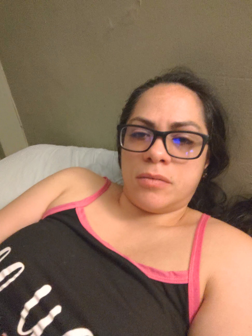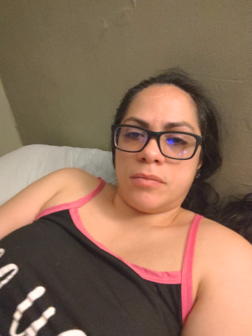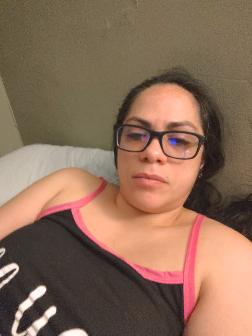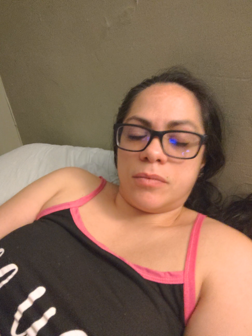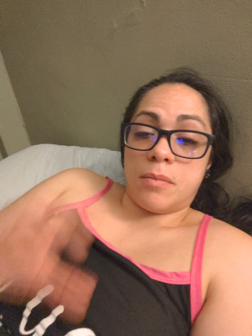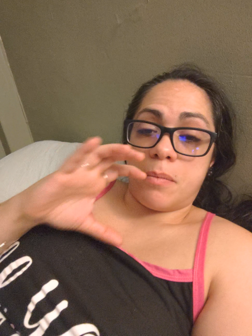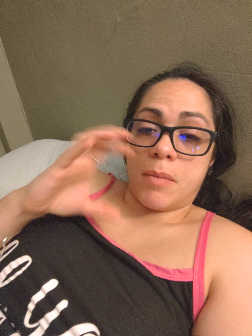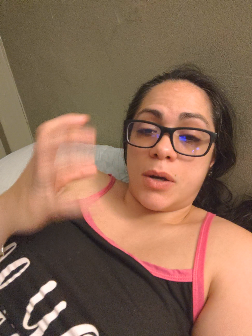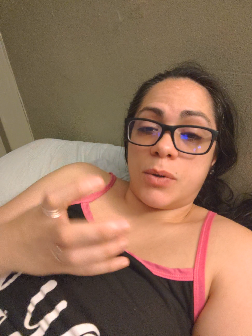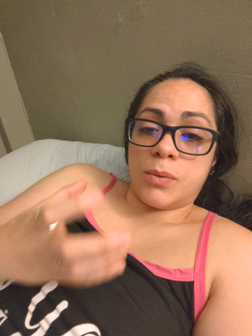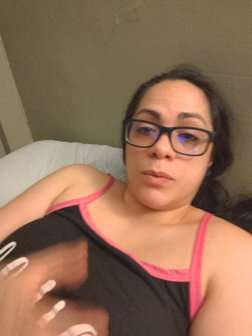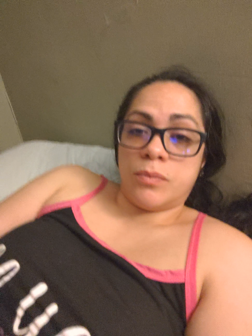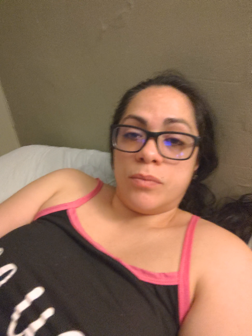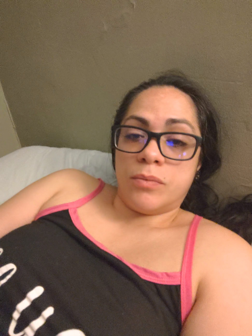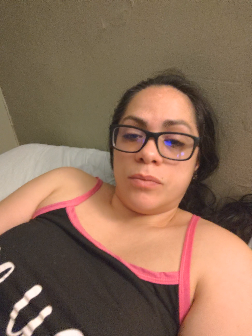balloon